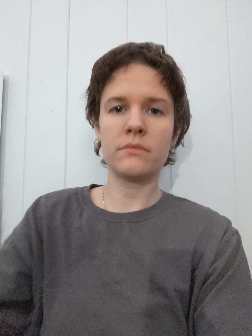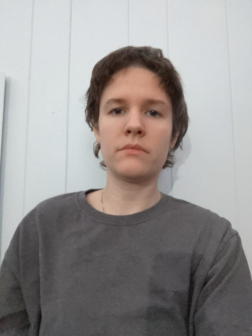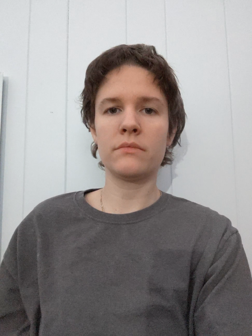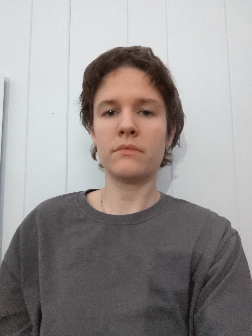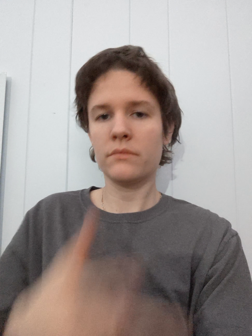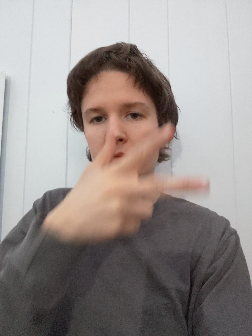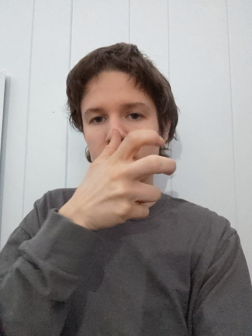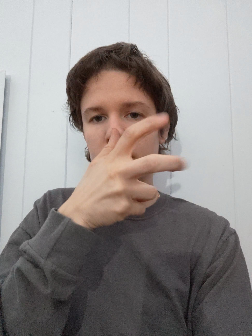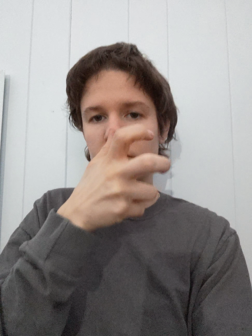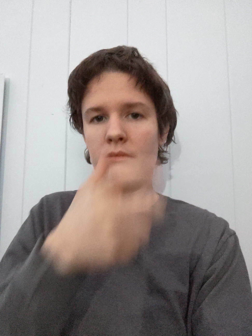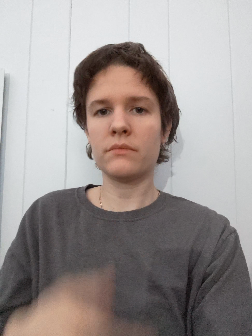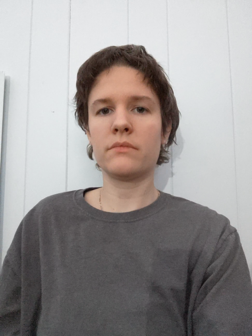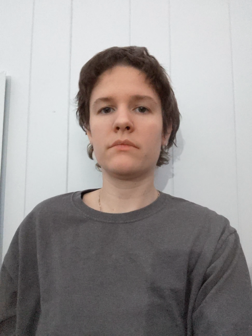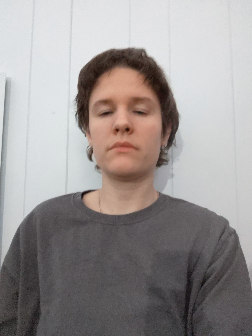bug